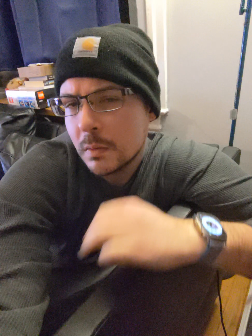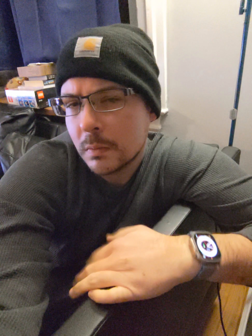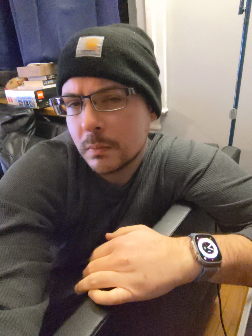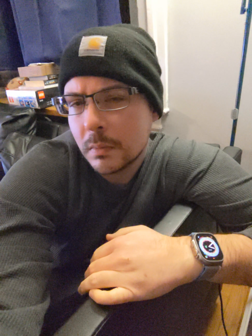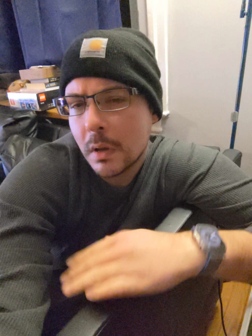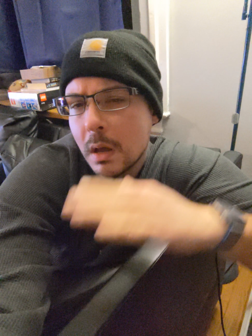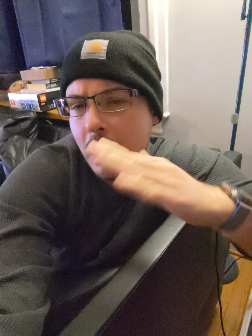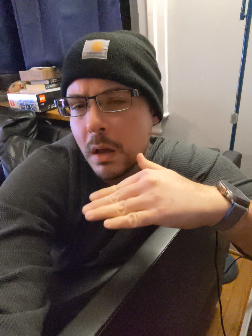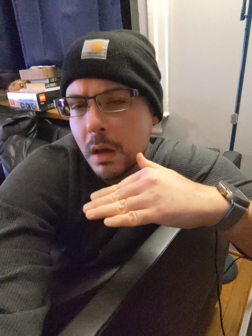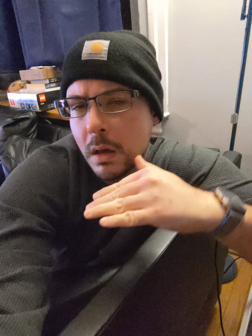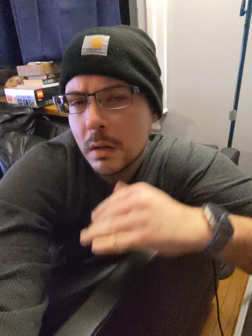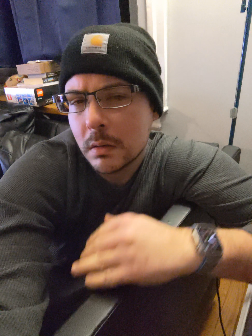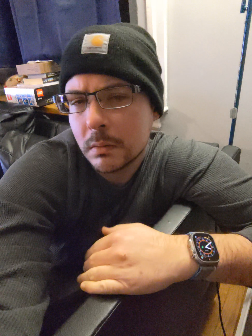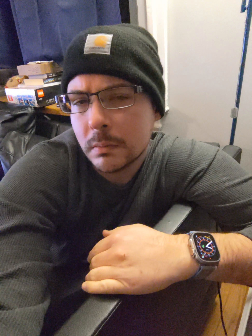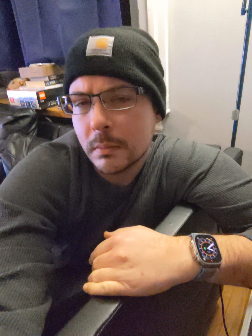on